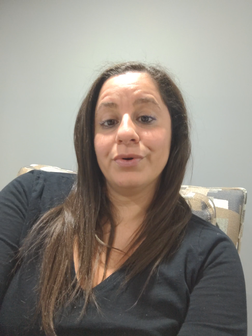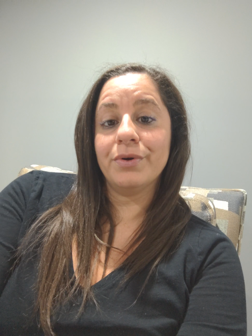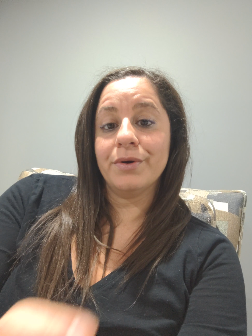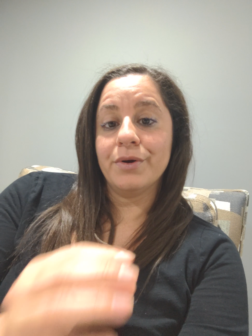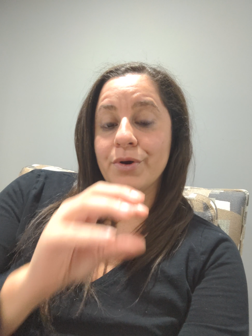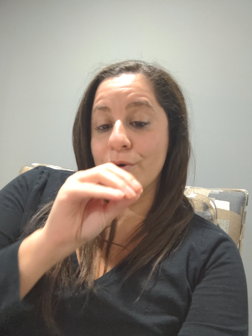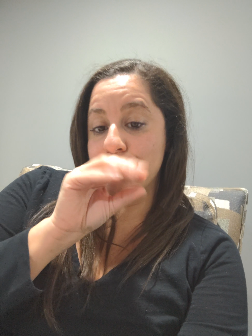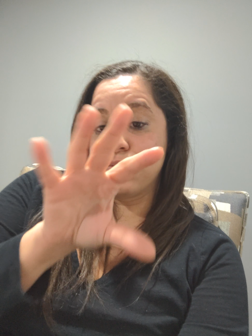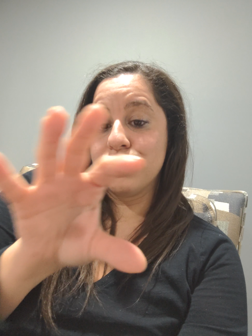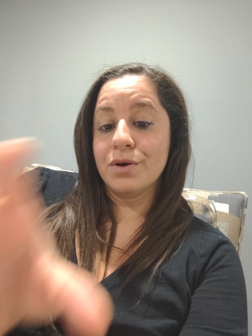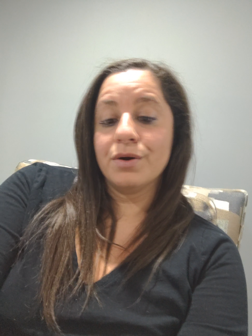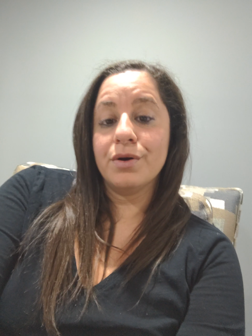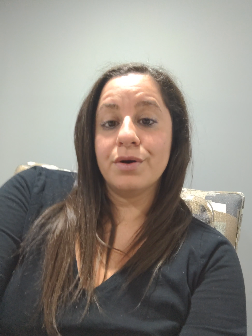blow